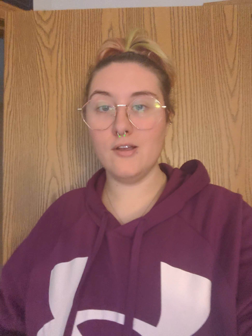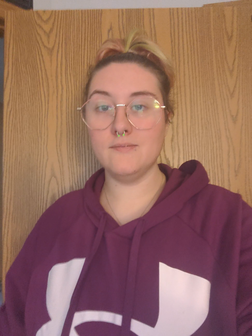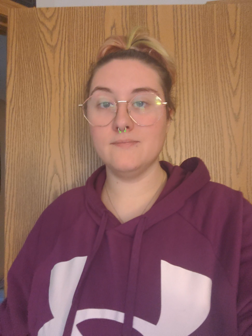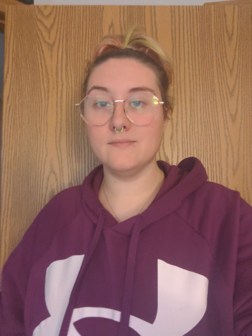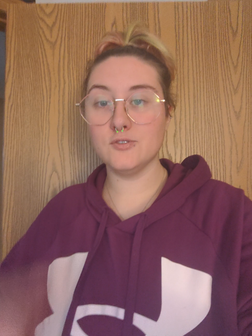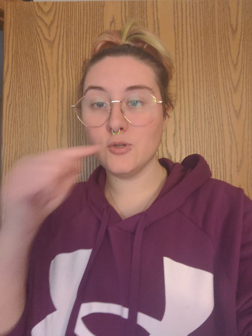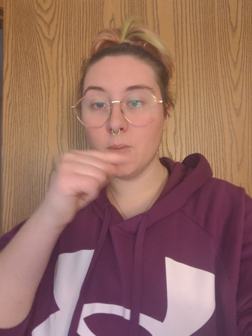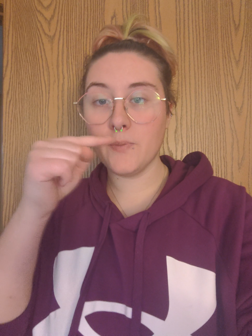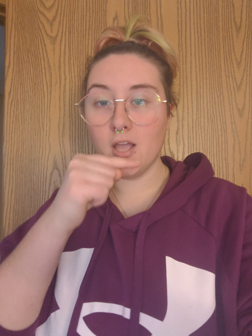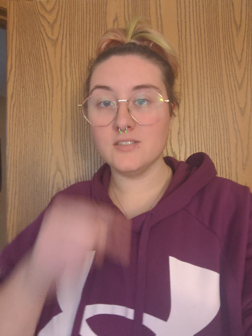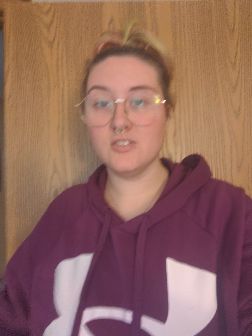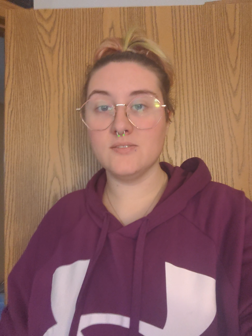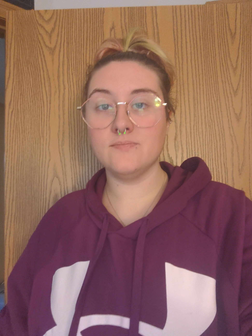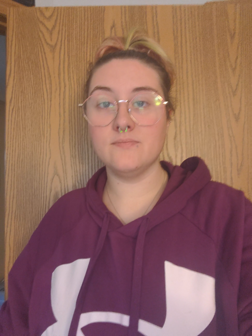toothbrush